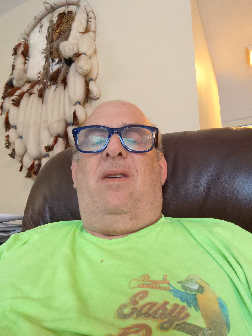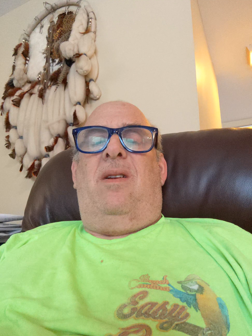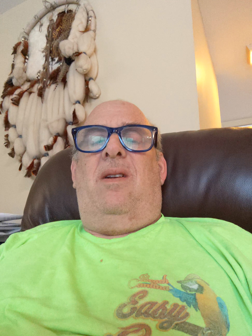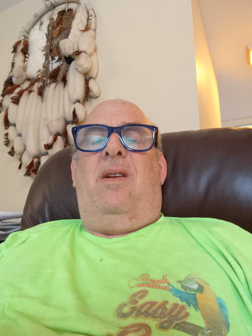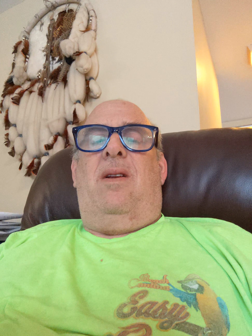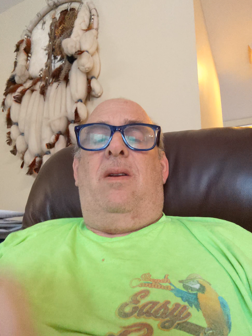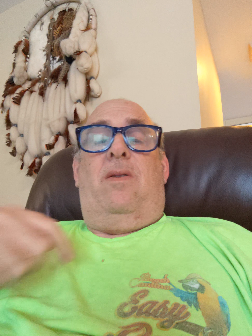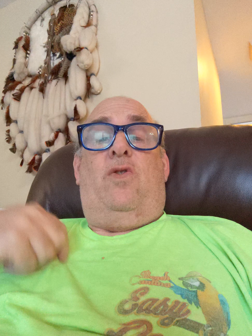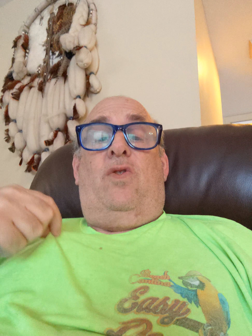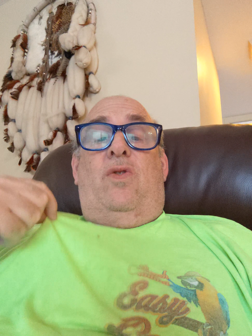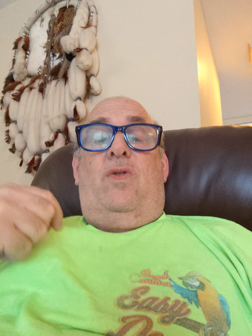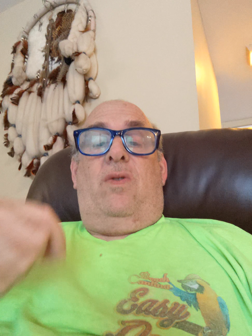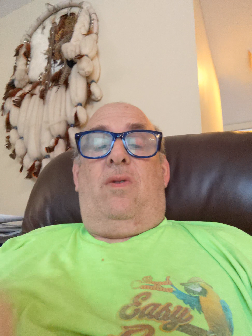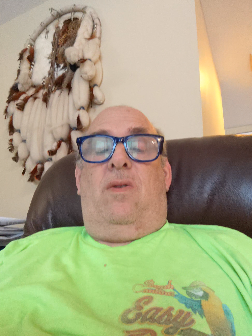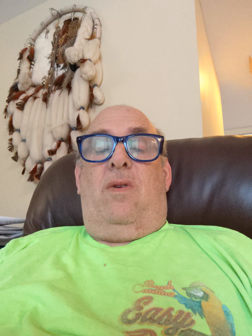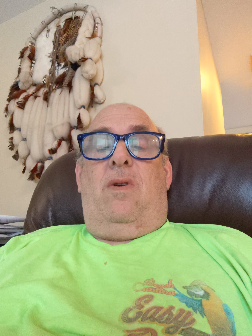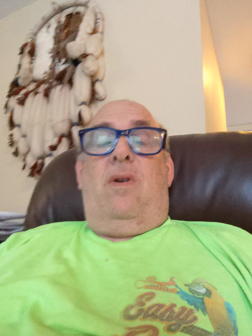shirt